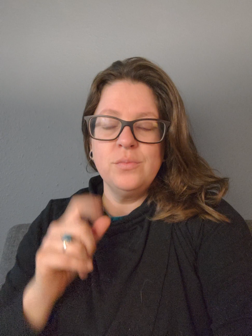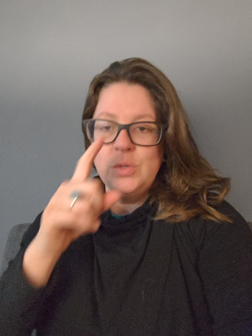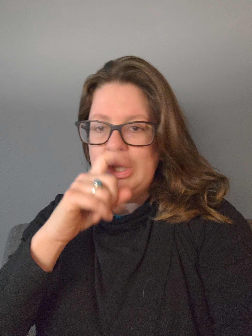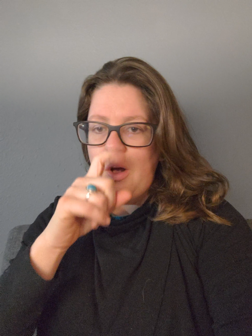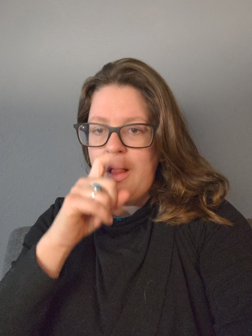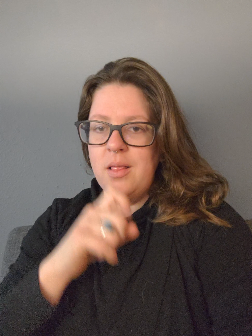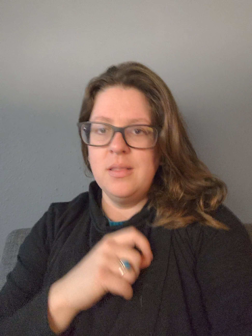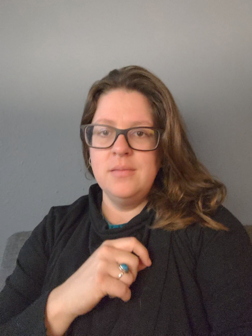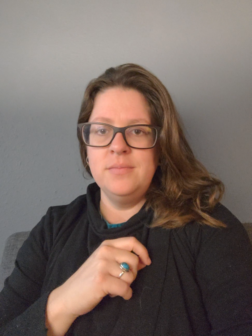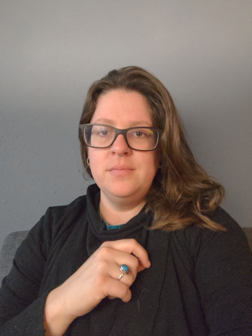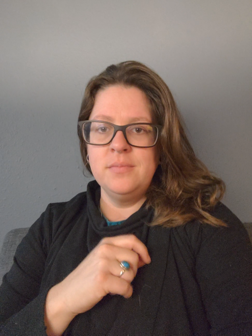doll